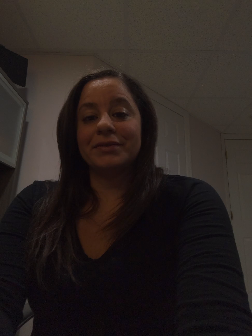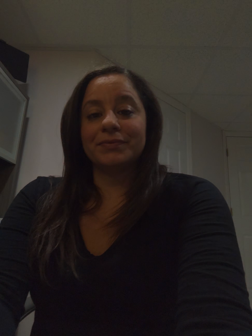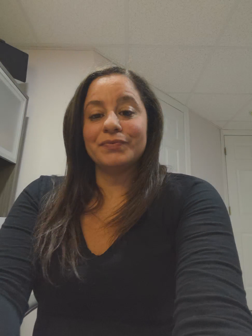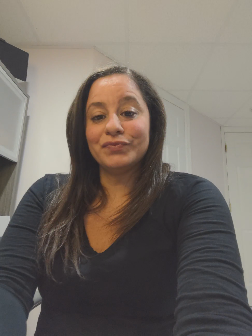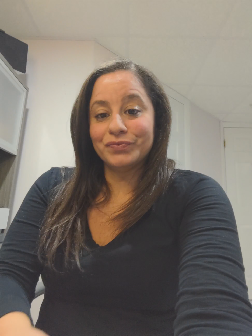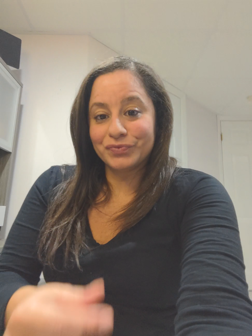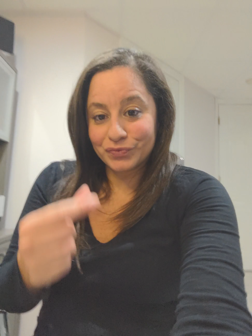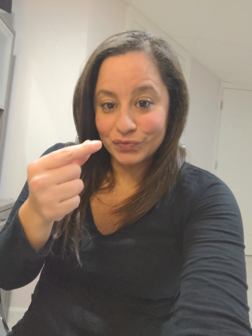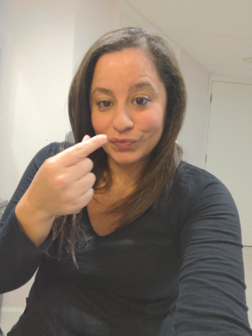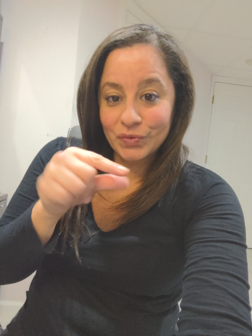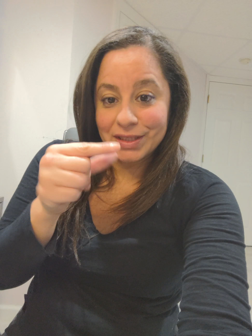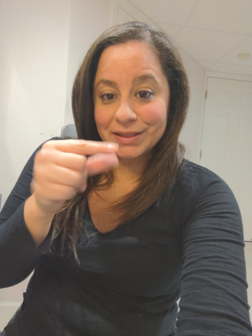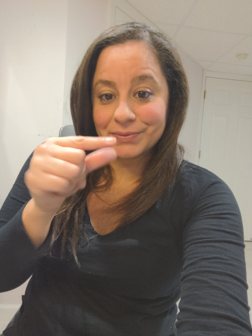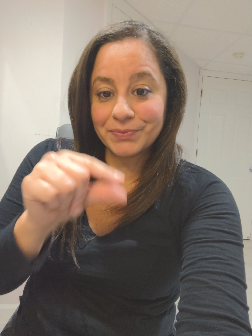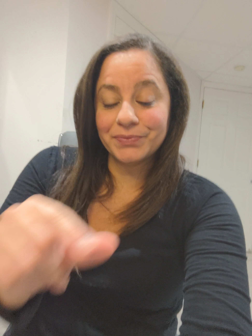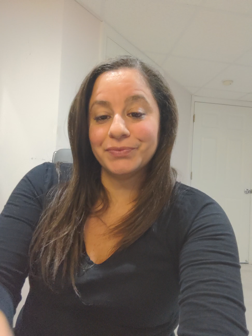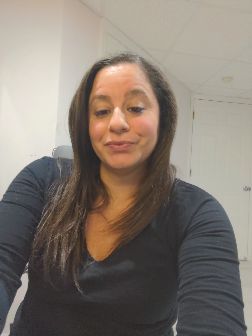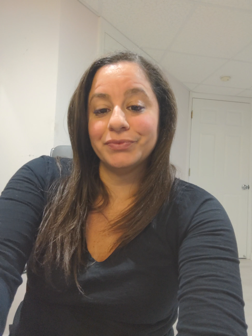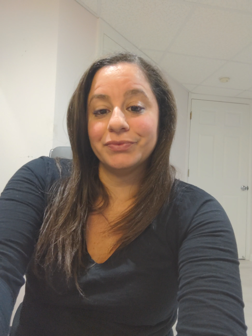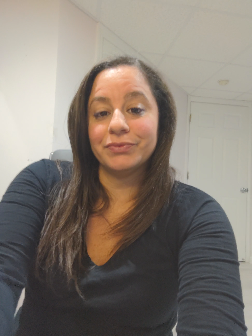green